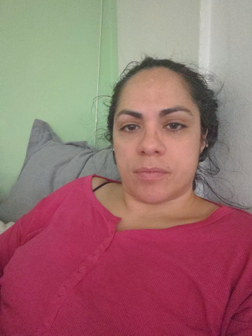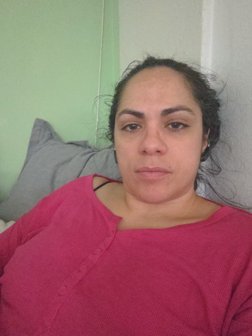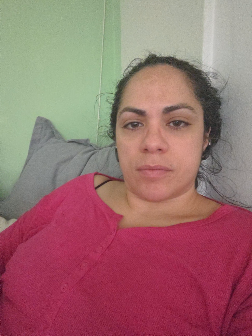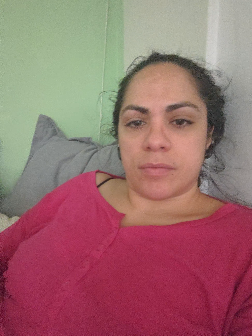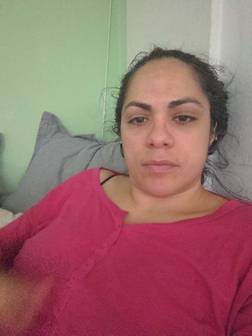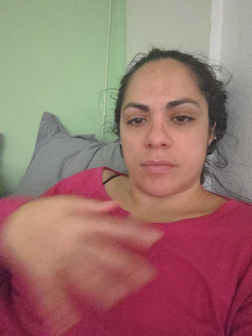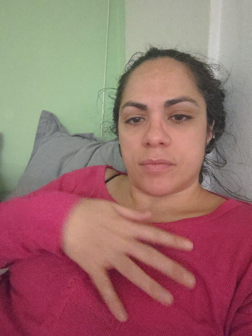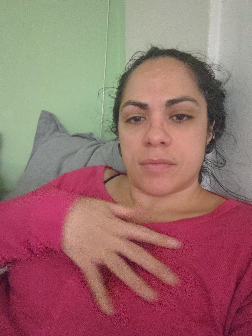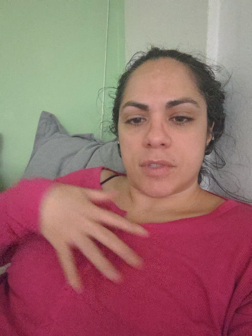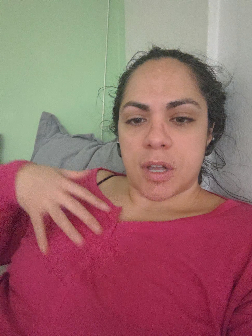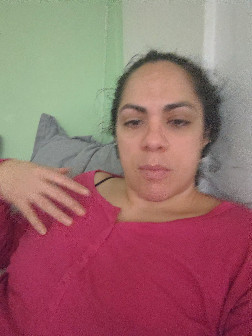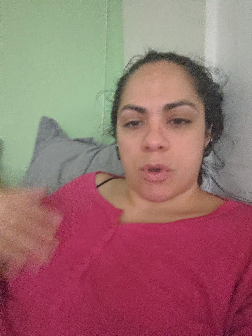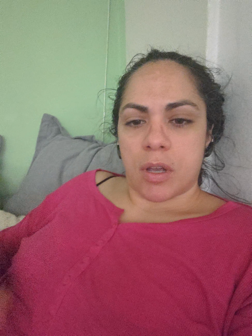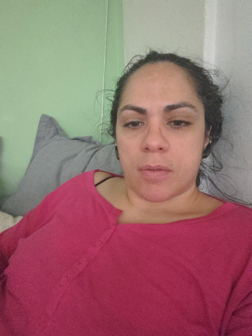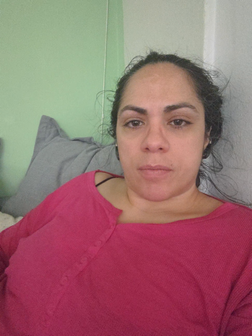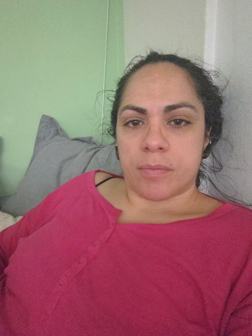zebra